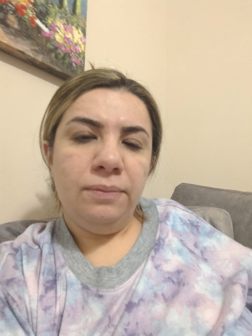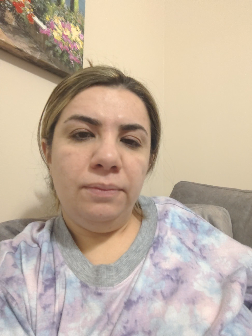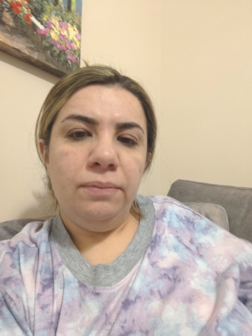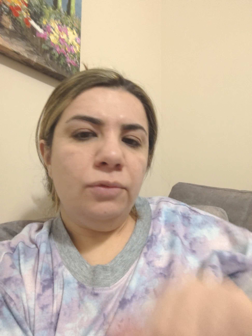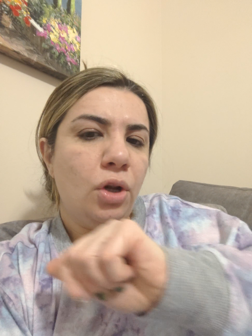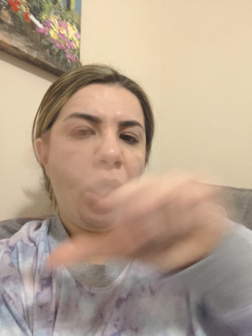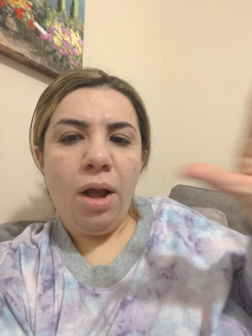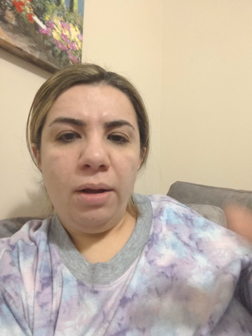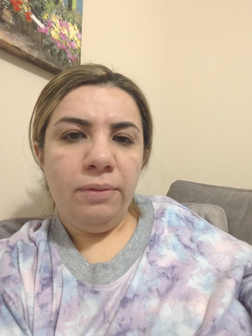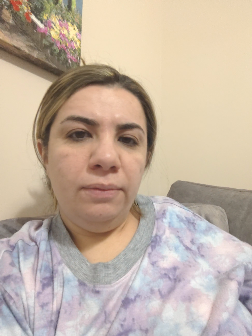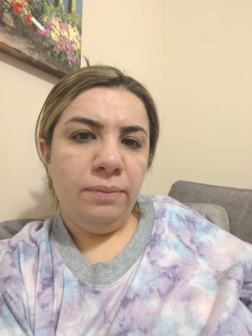all